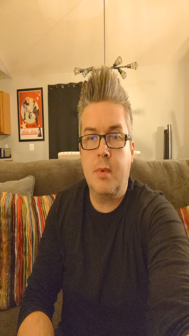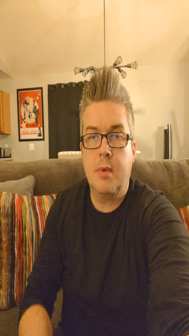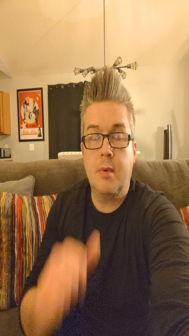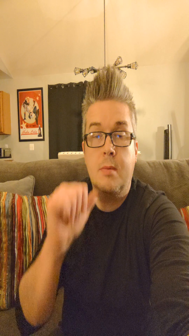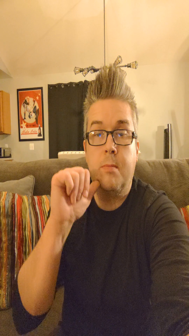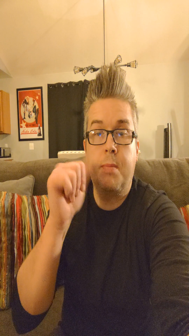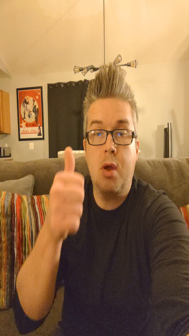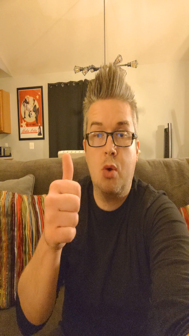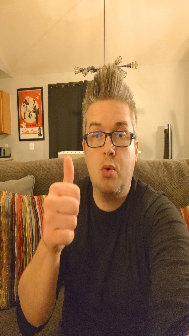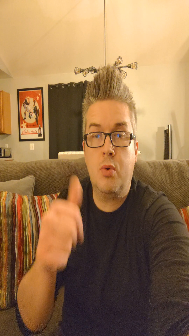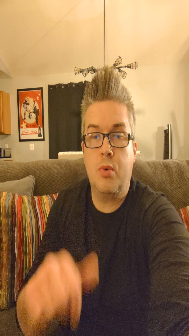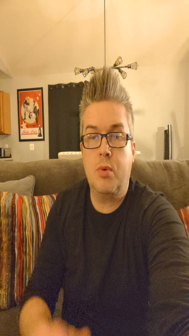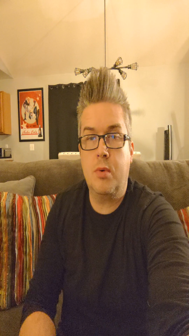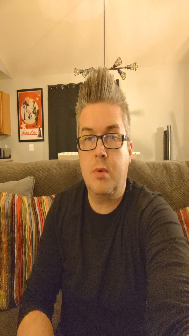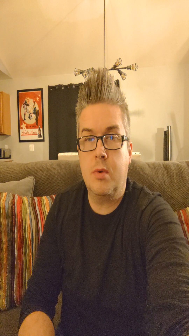tomorrow